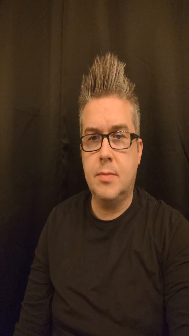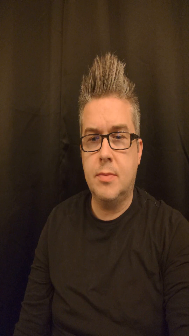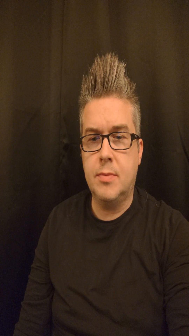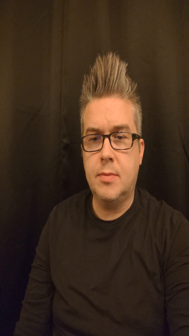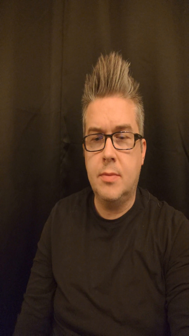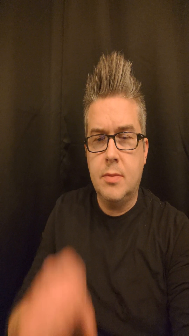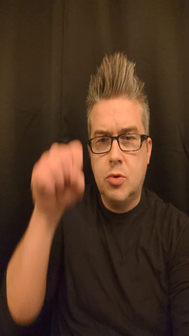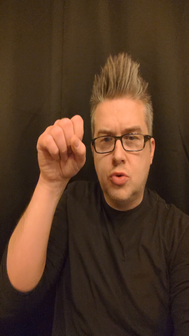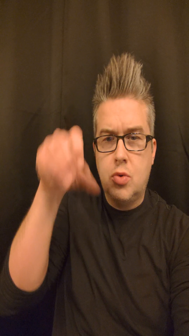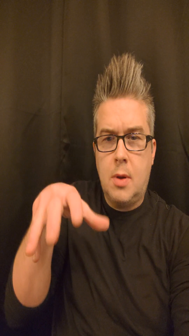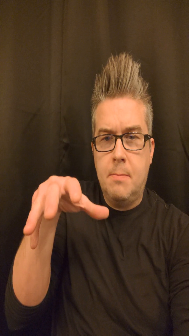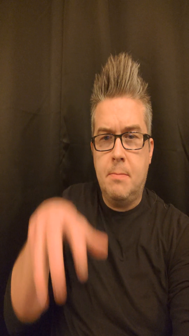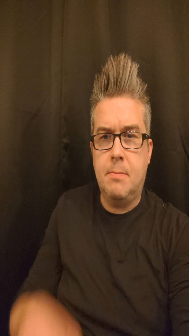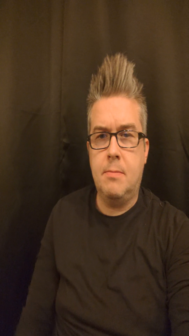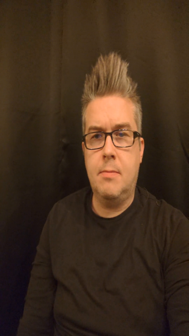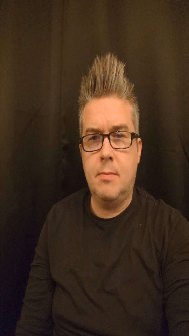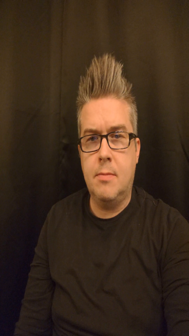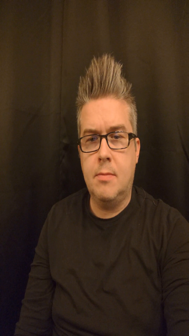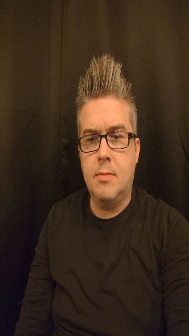drop